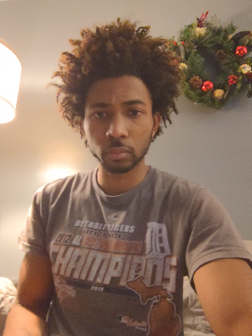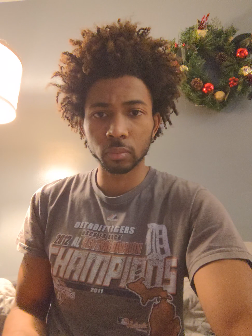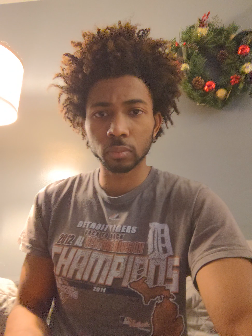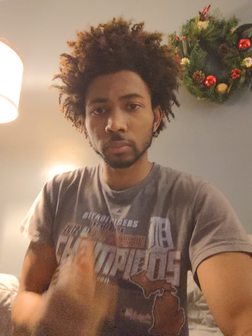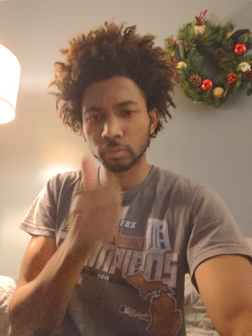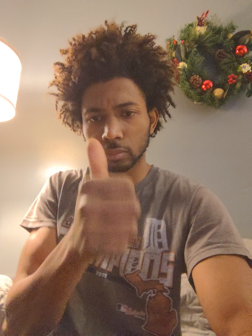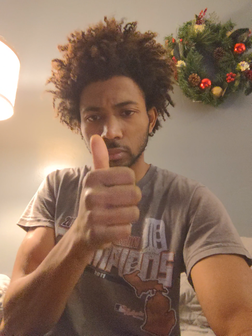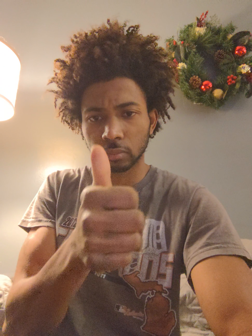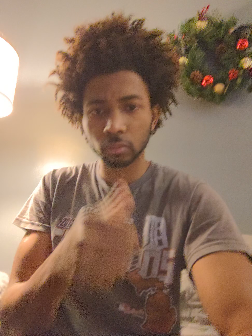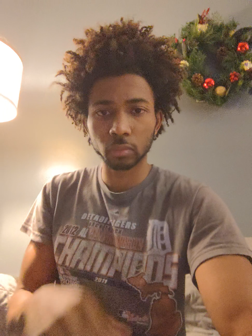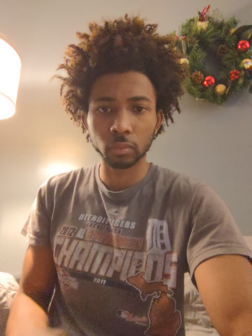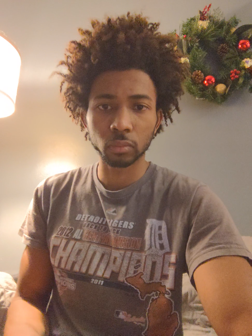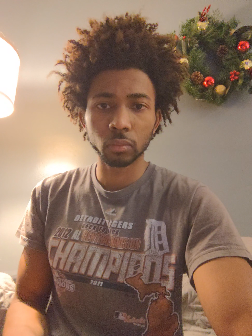yourself